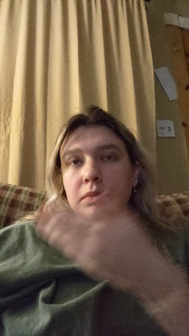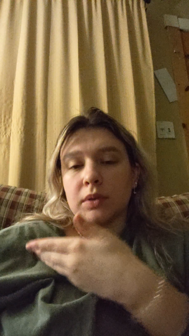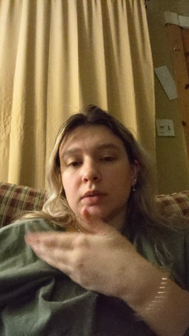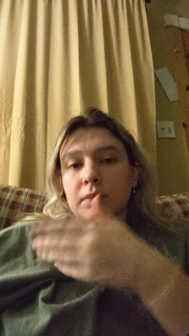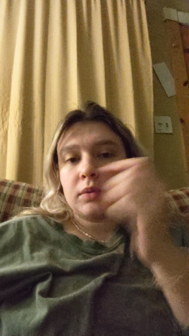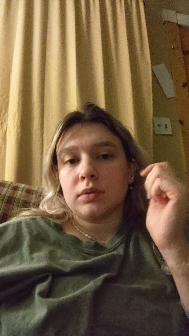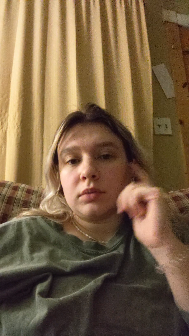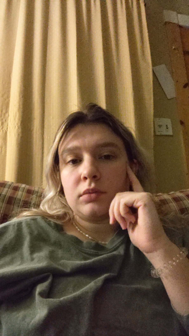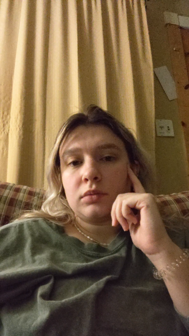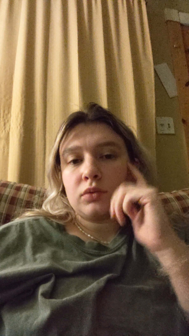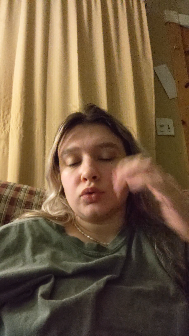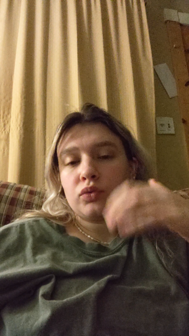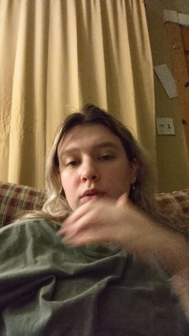grapes